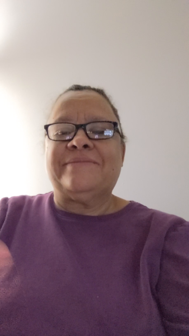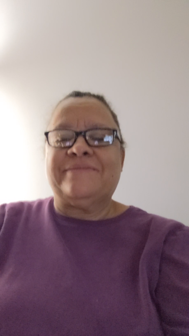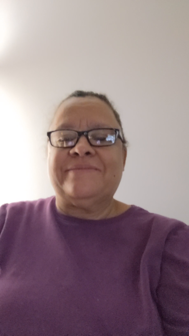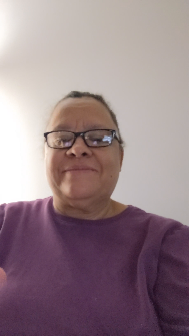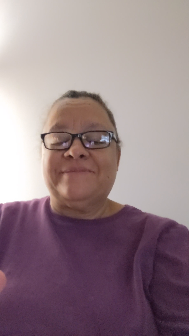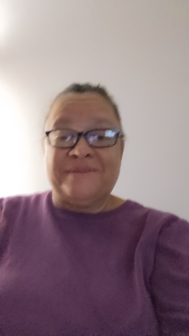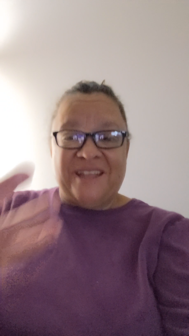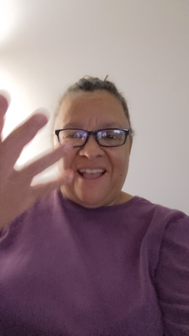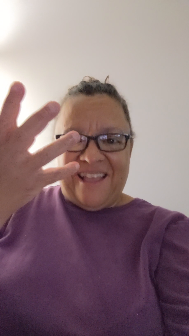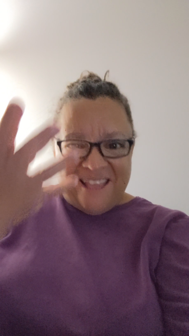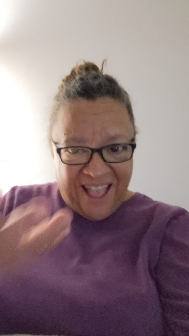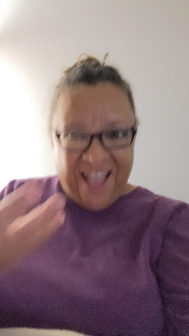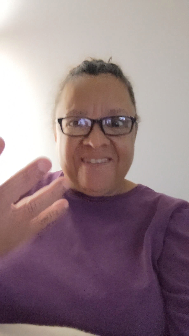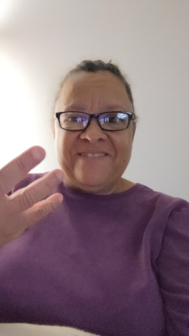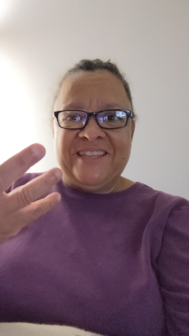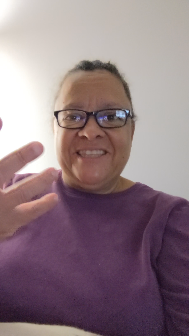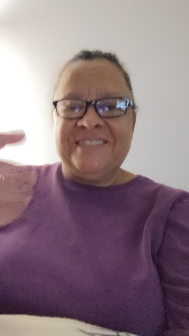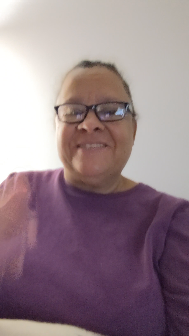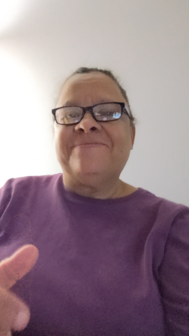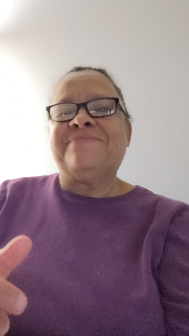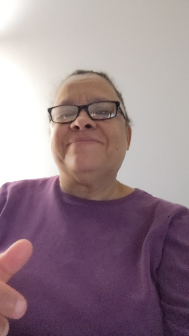heavy